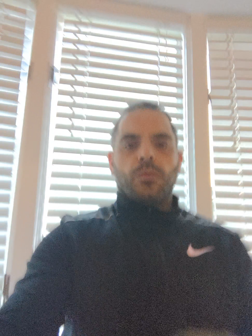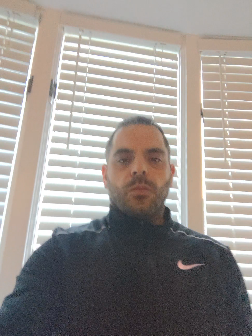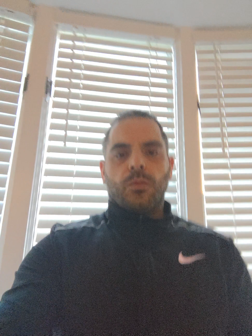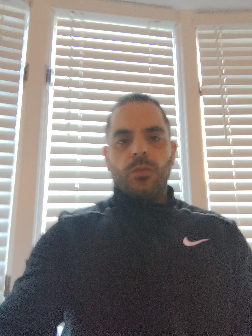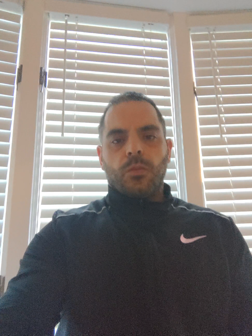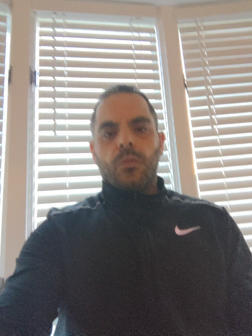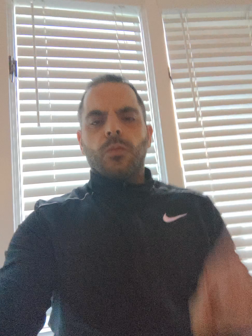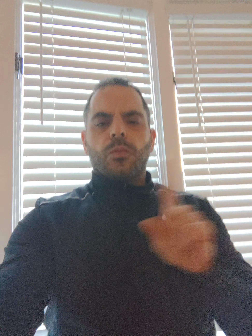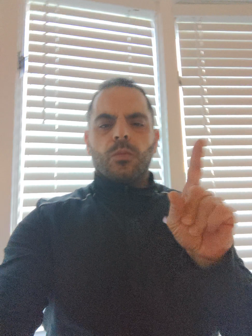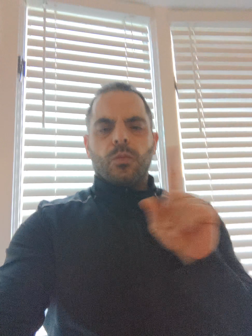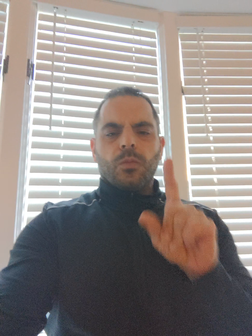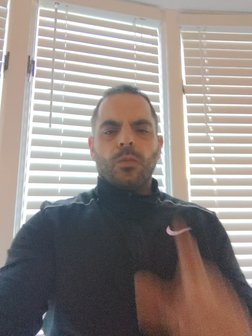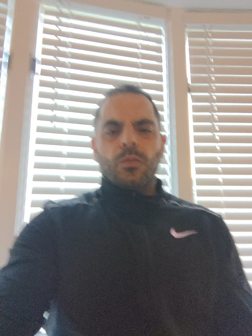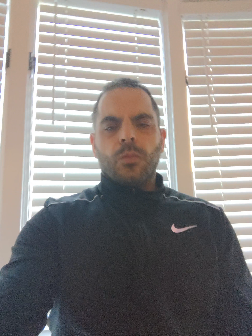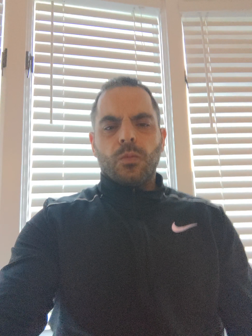where